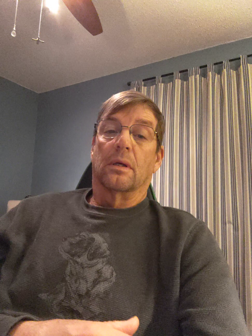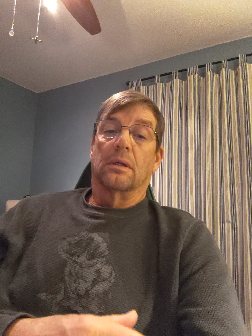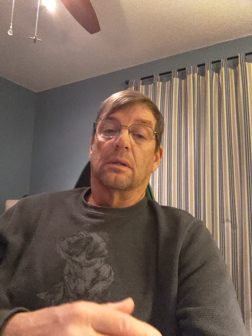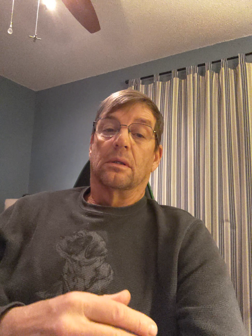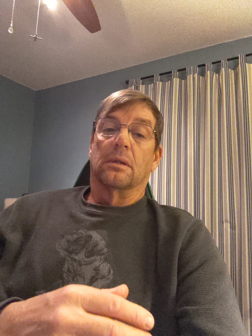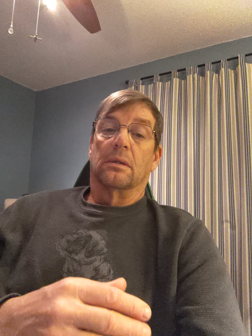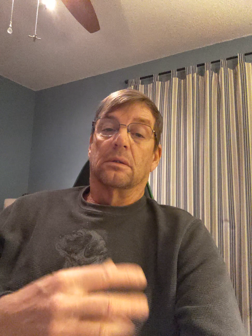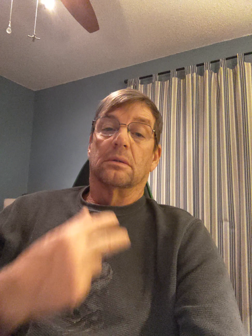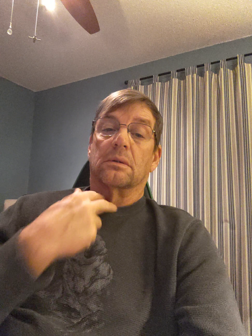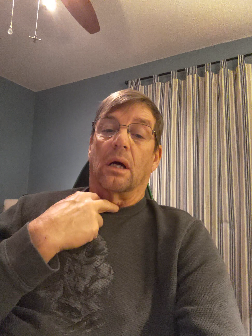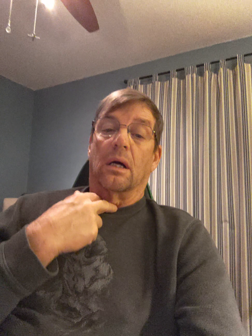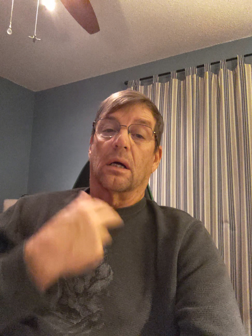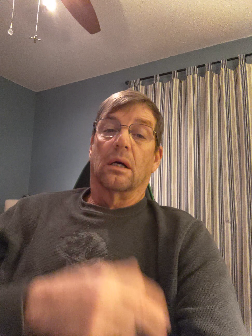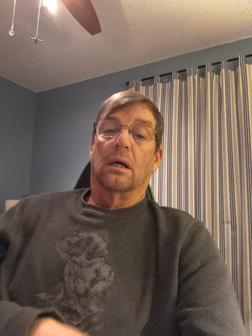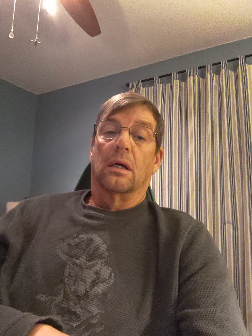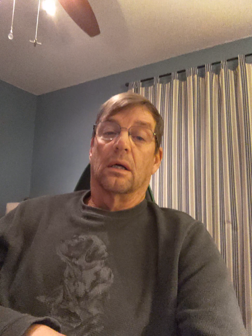stuck